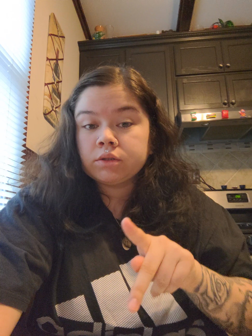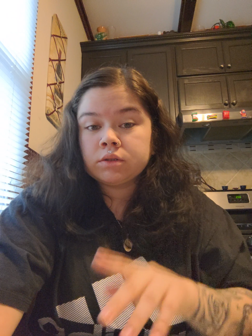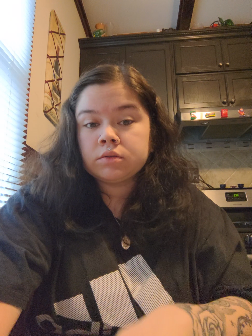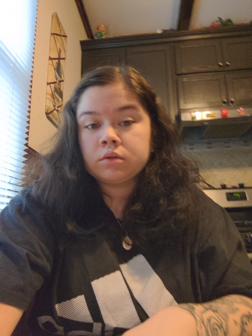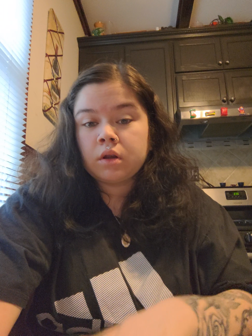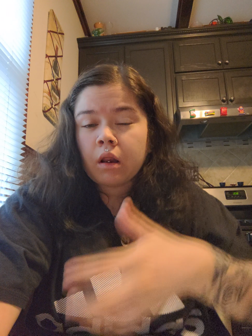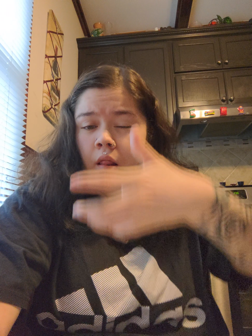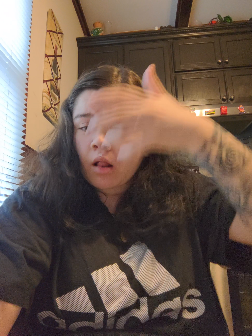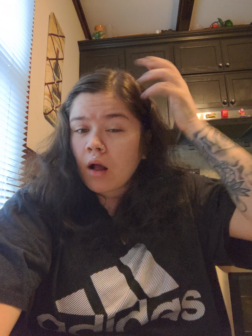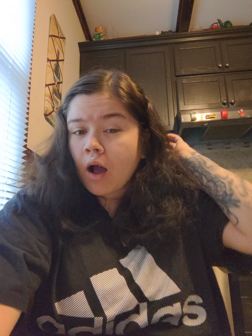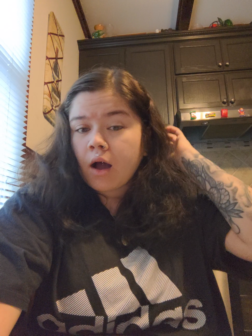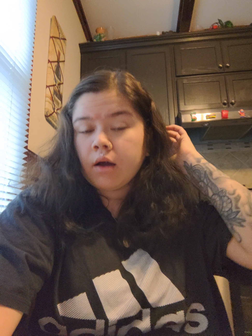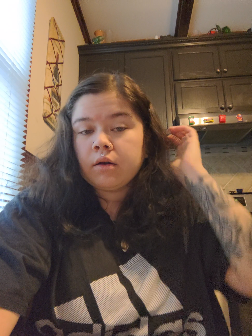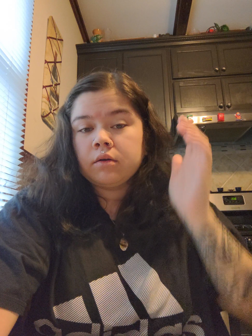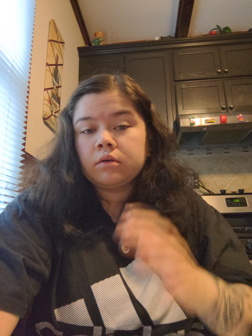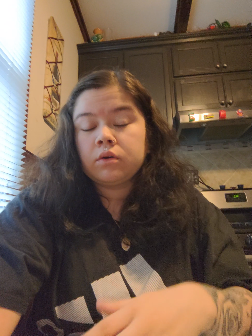lion